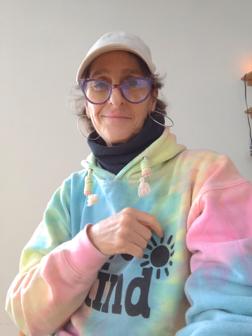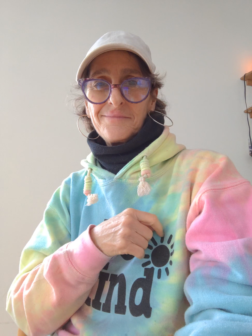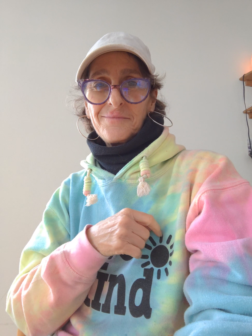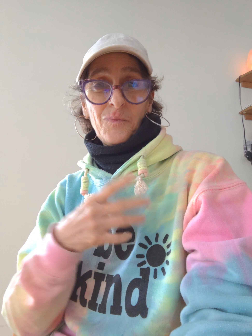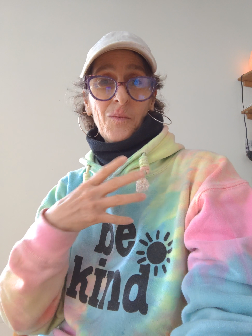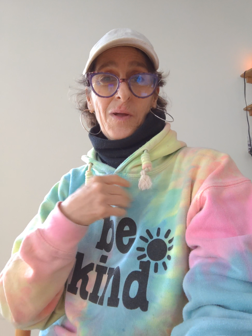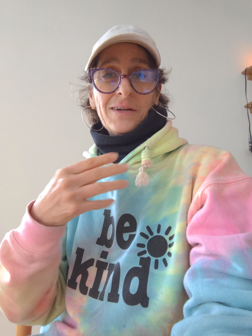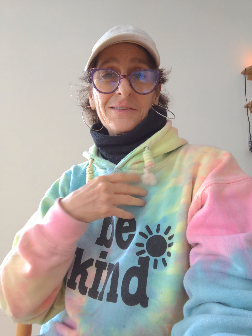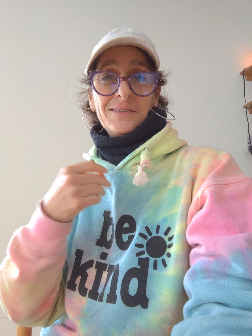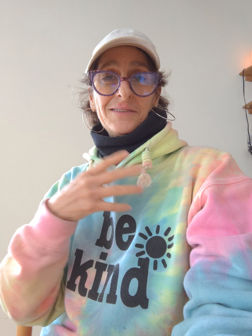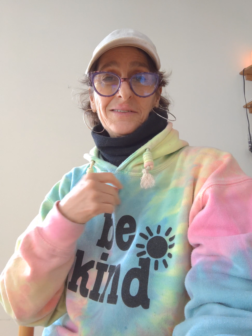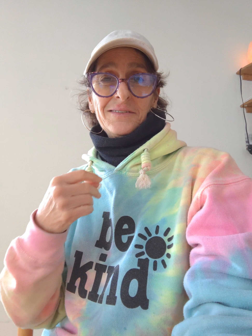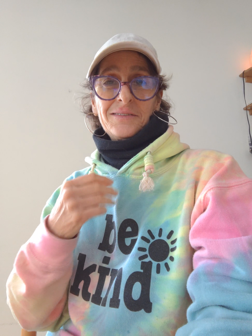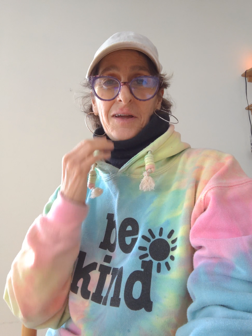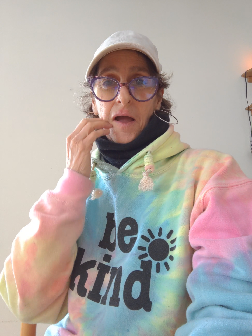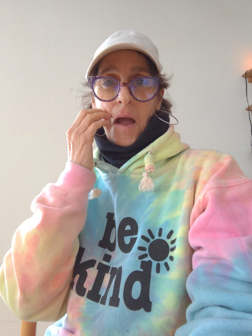white